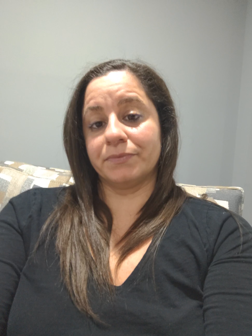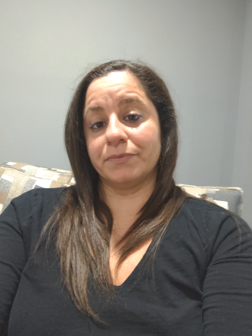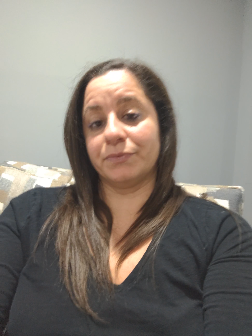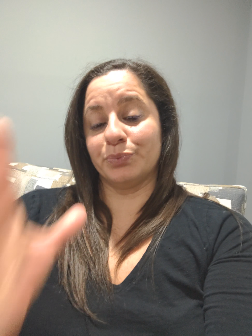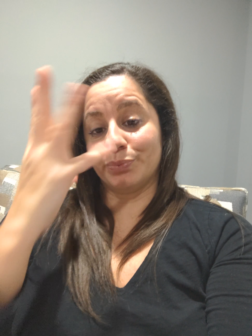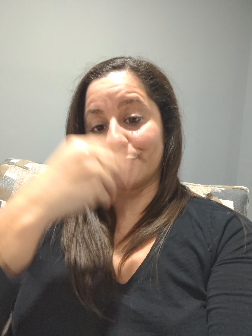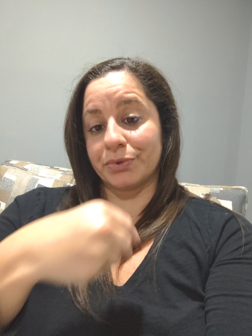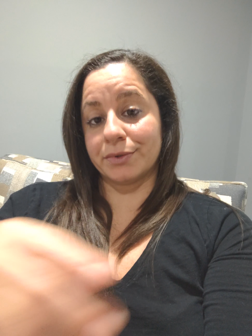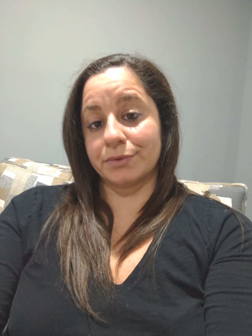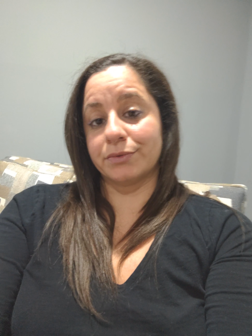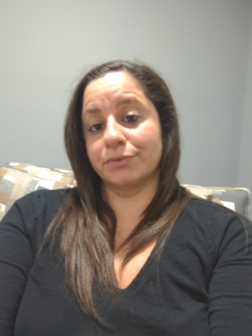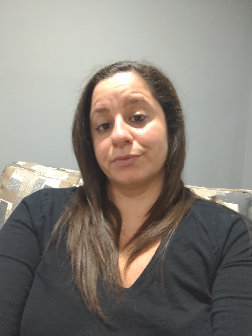pretty